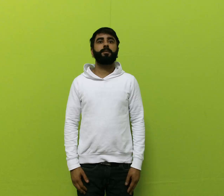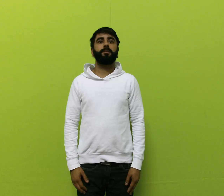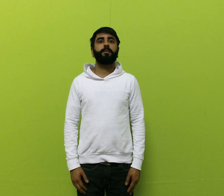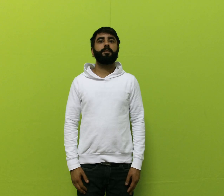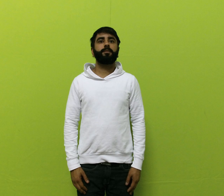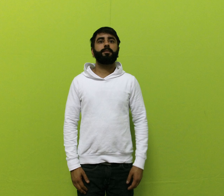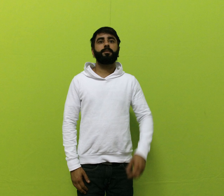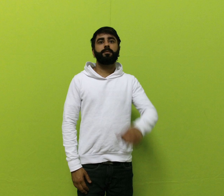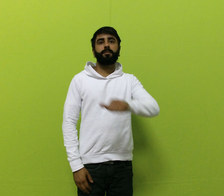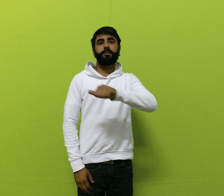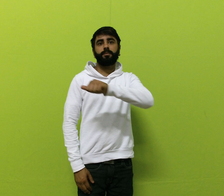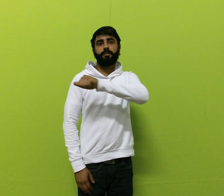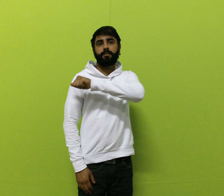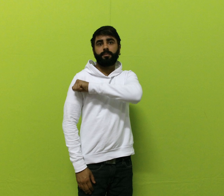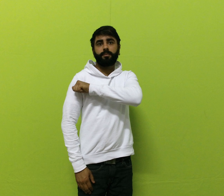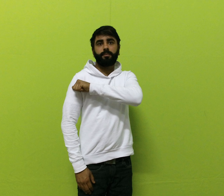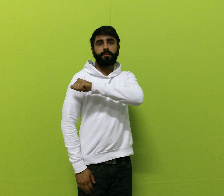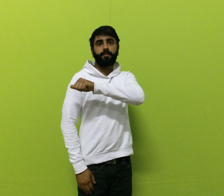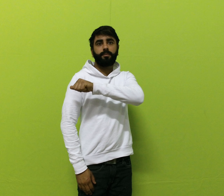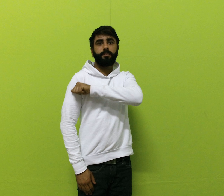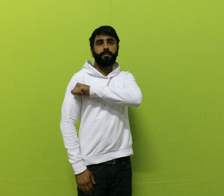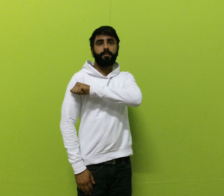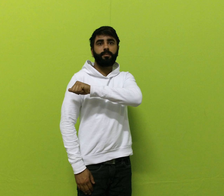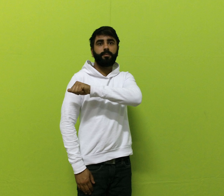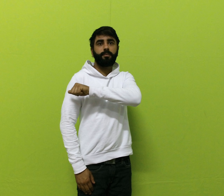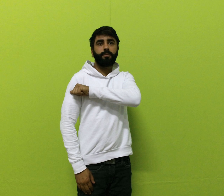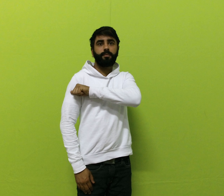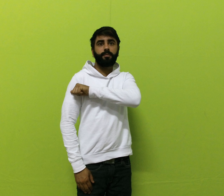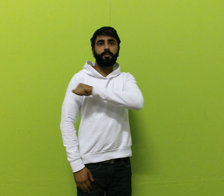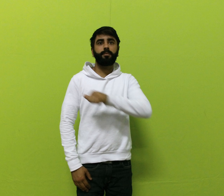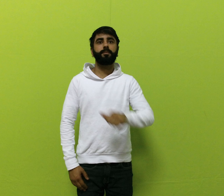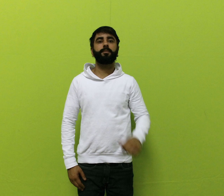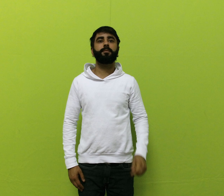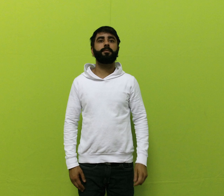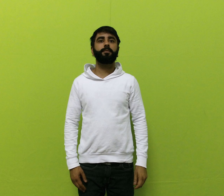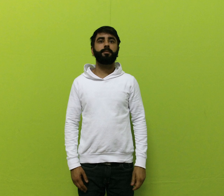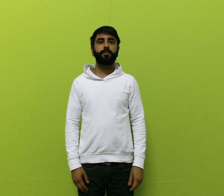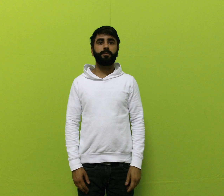aluno